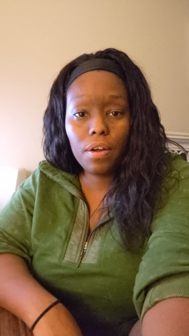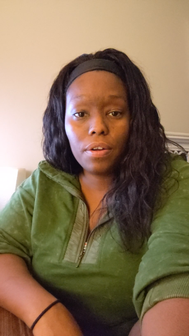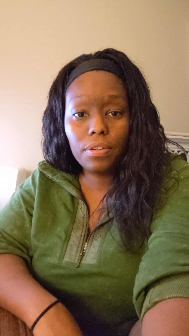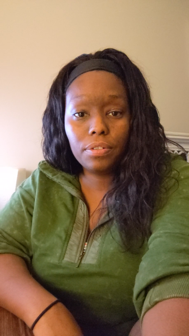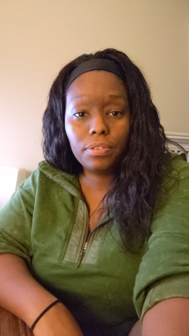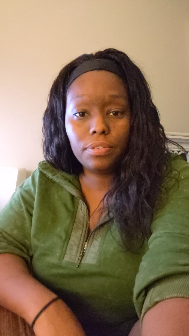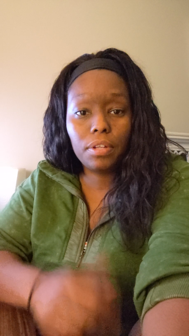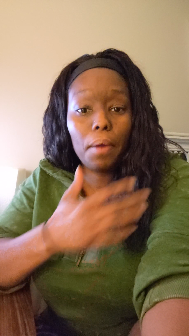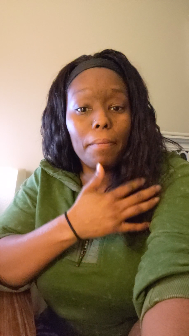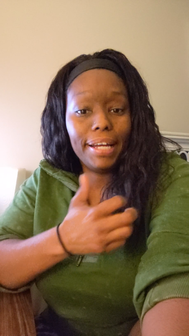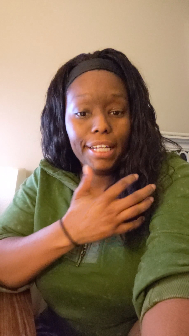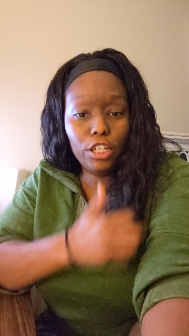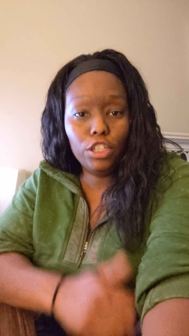bear